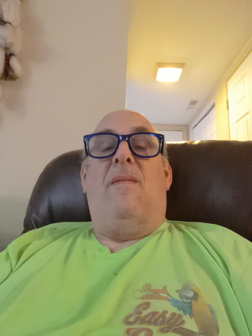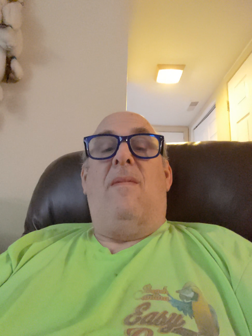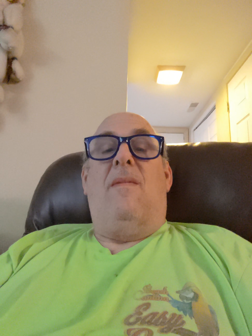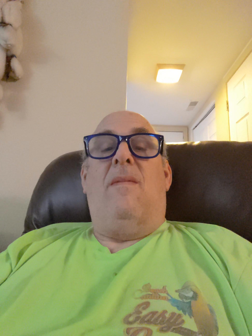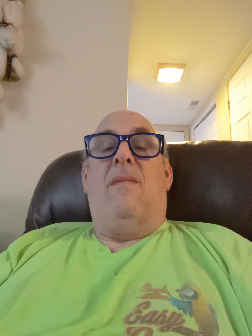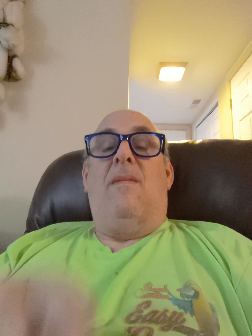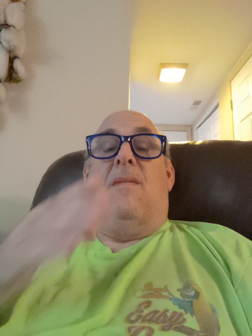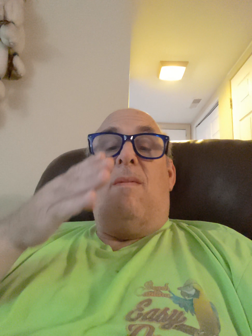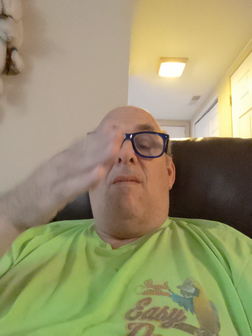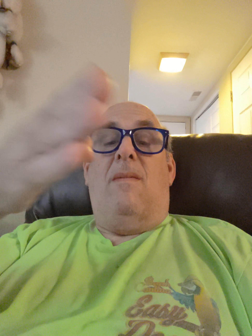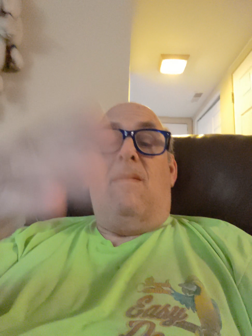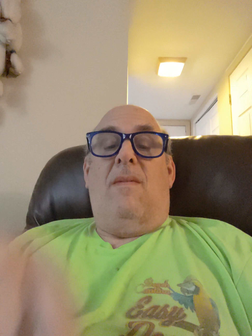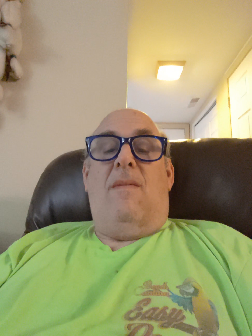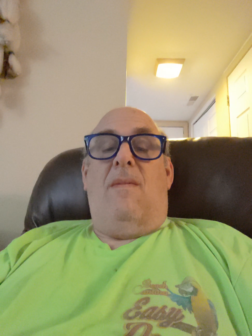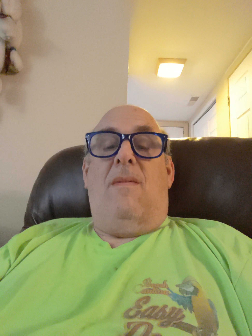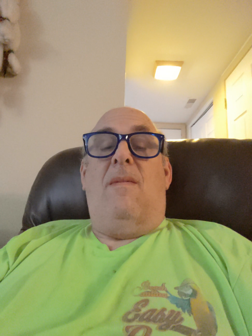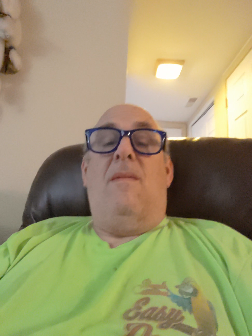after